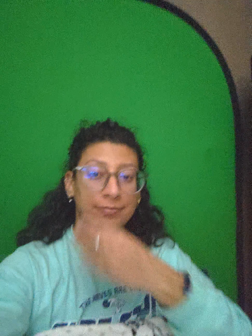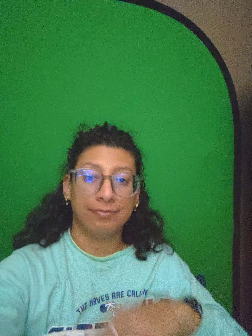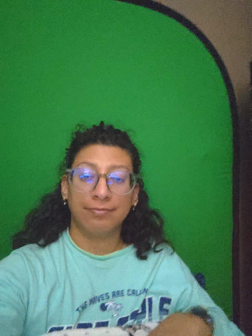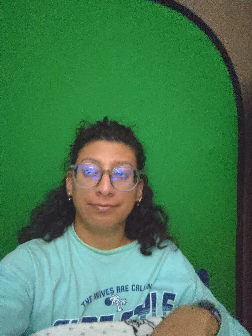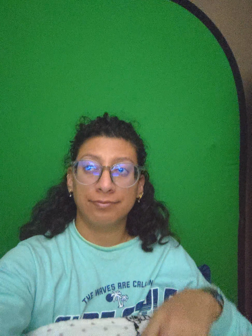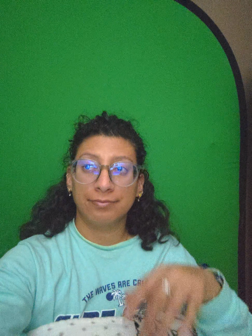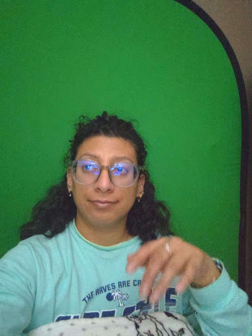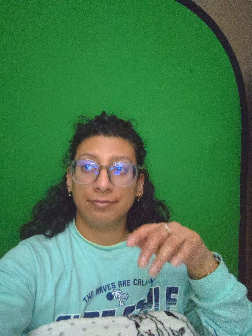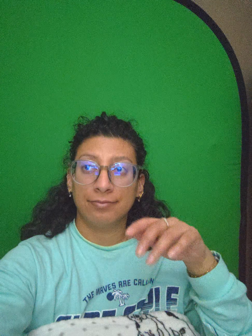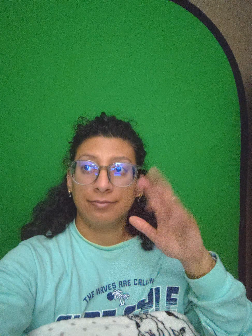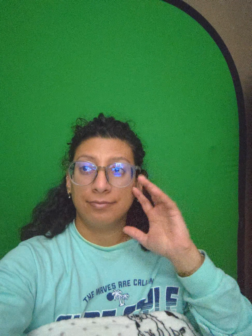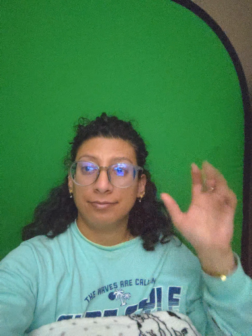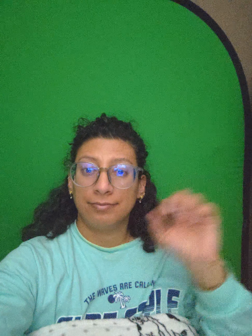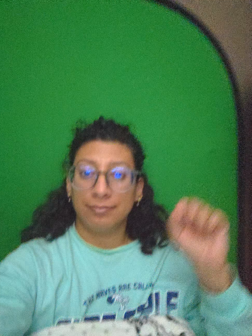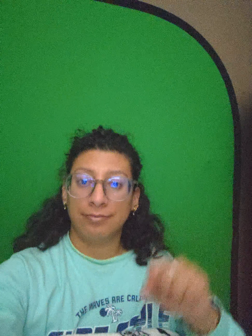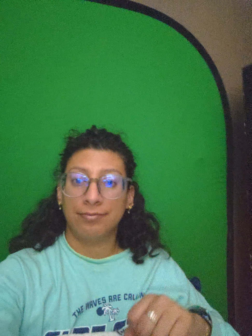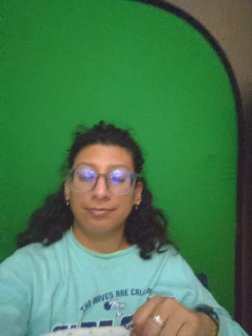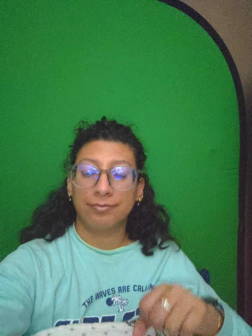loud